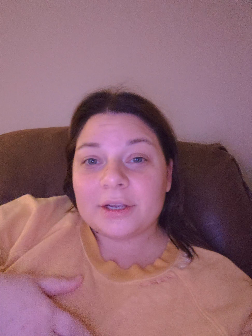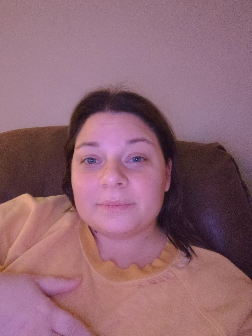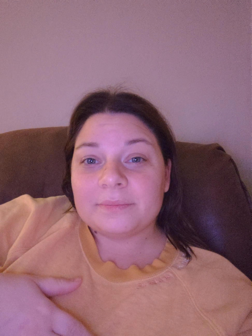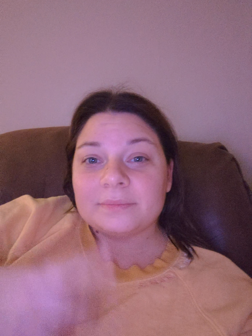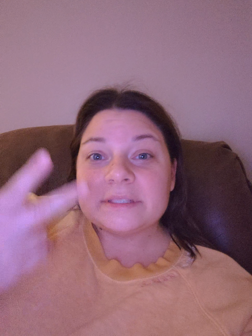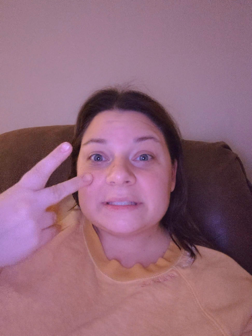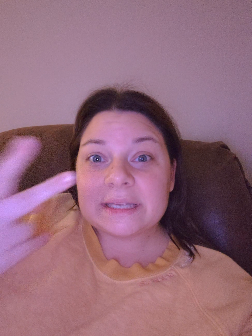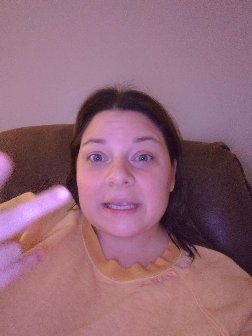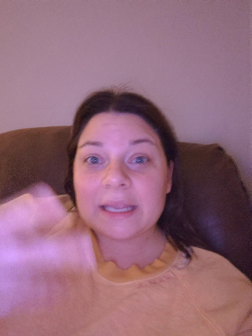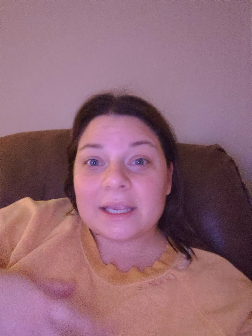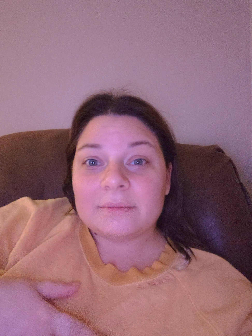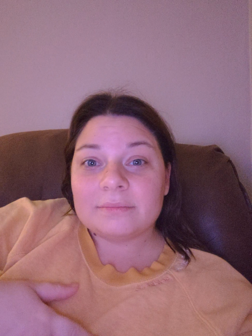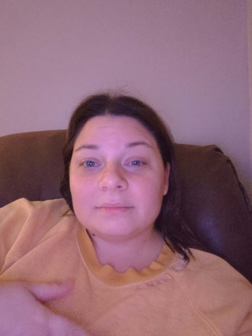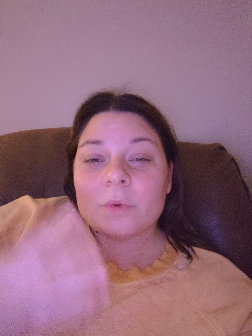see